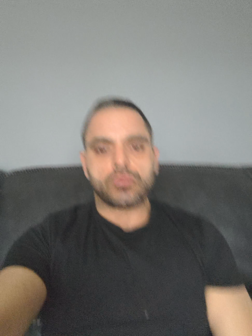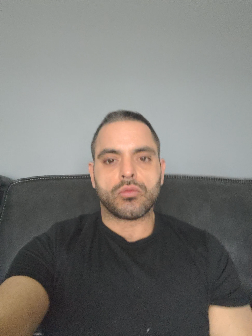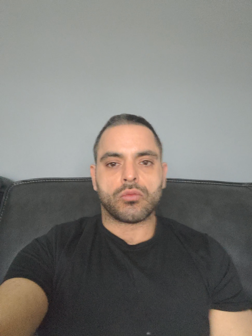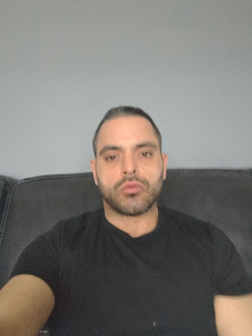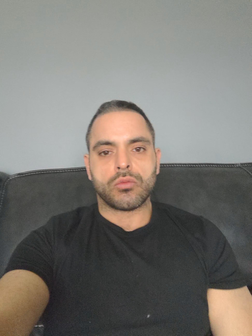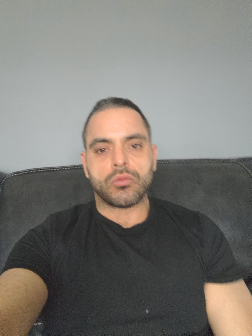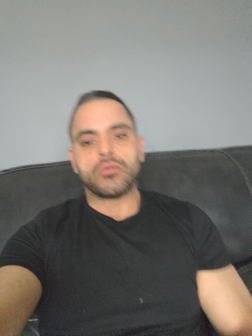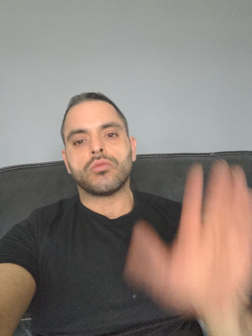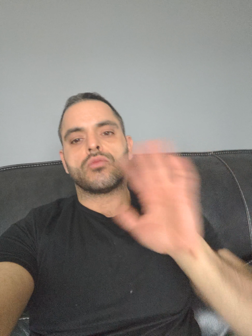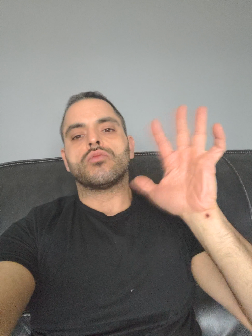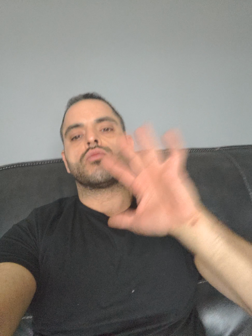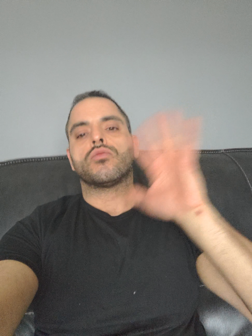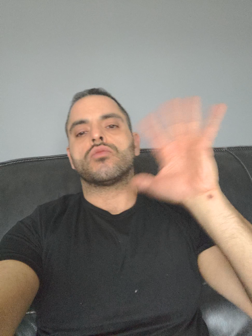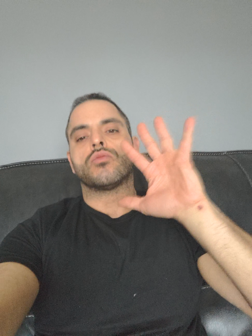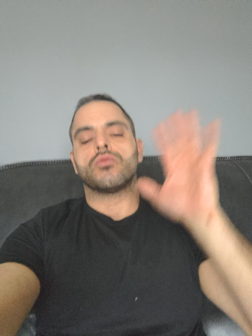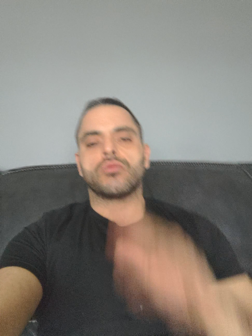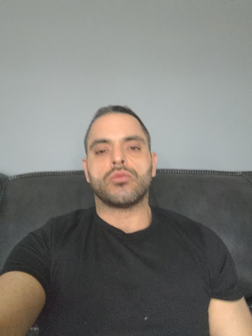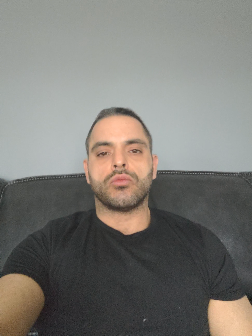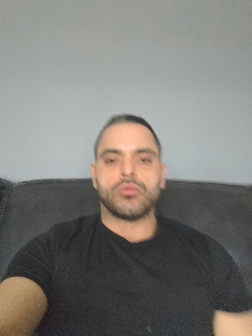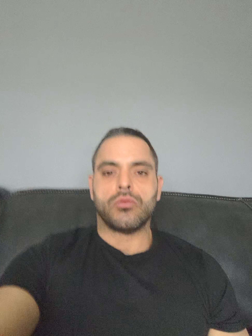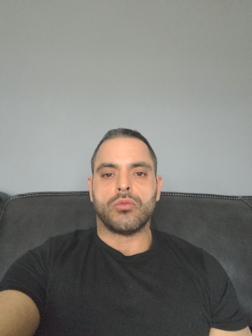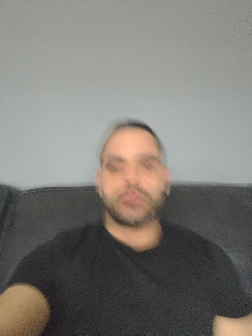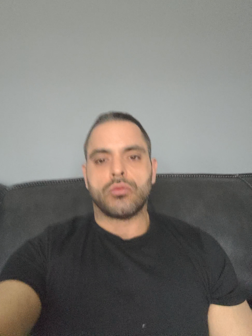bye